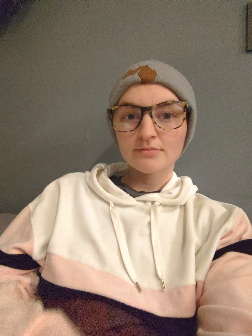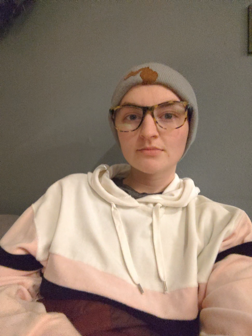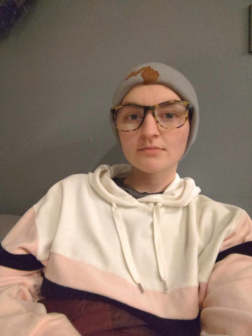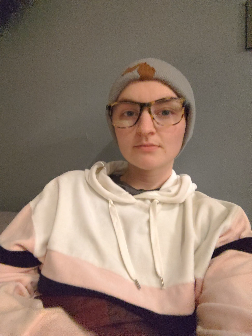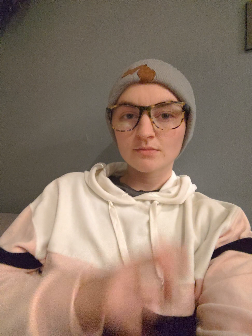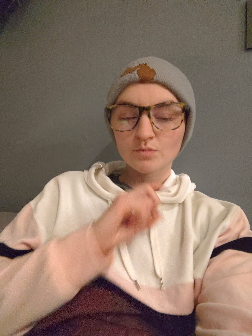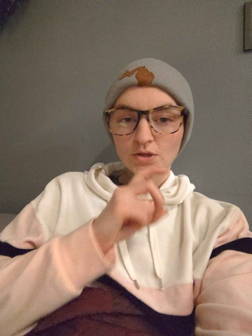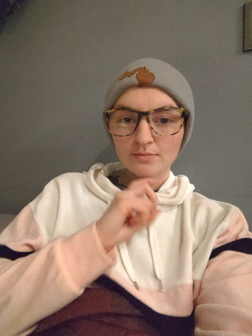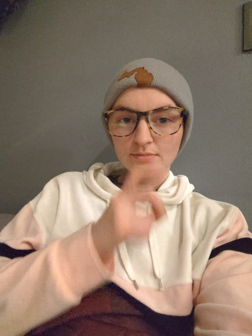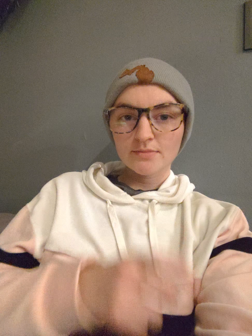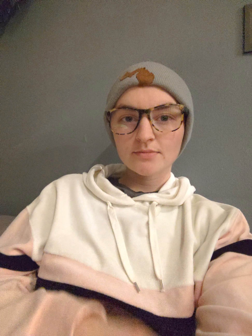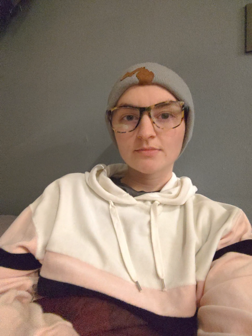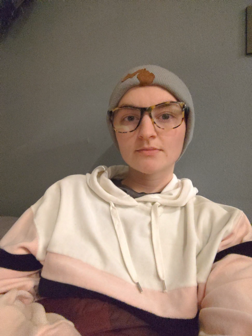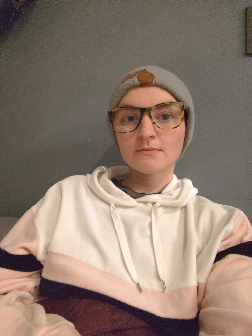garbage